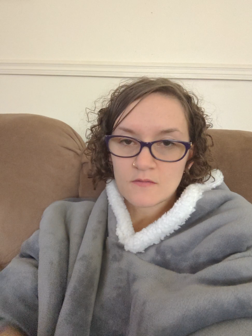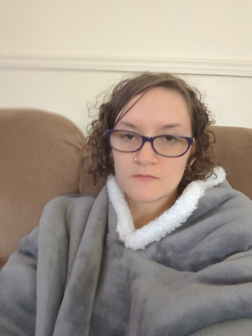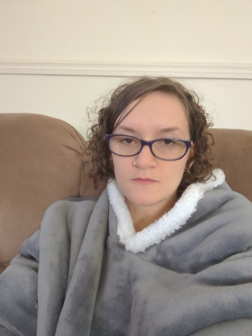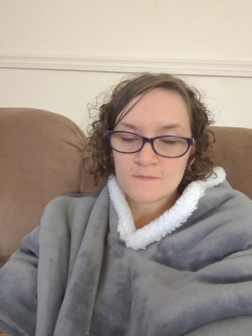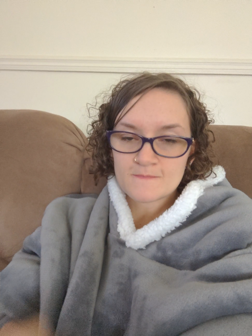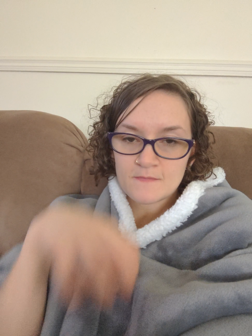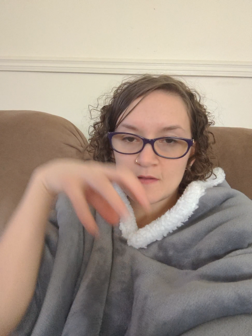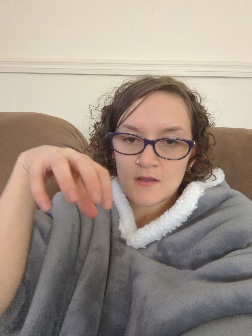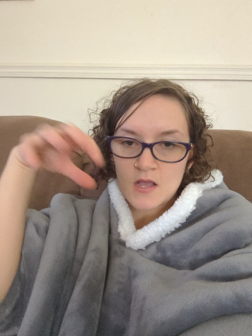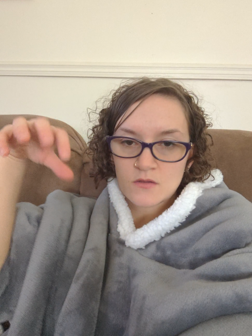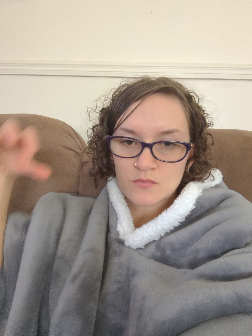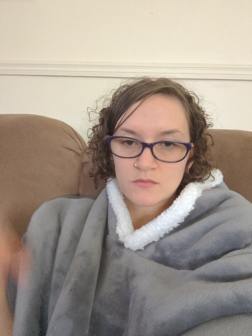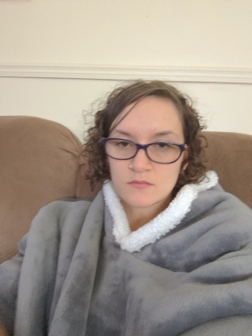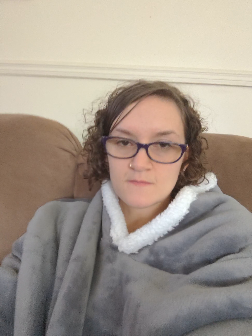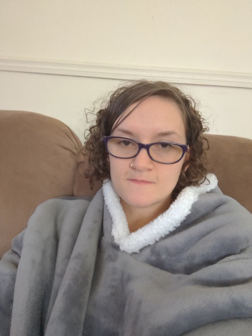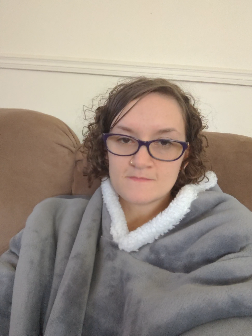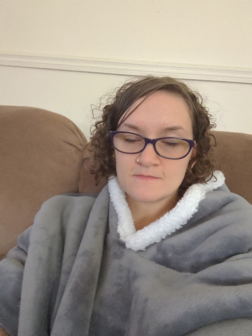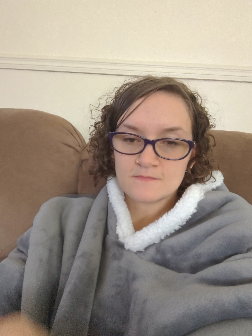cloud